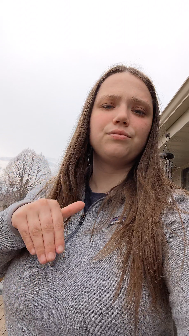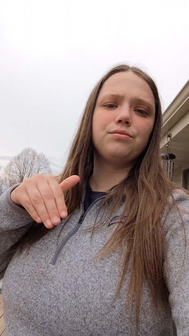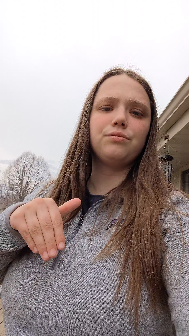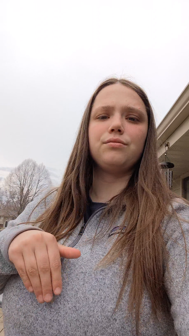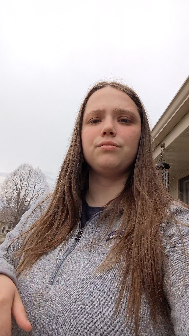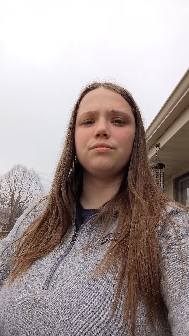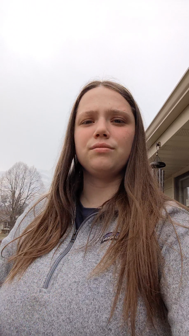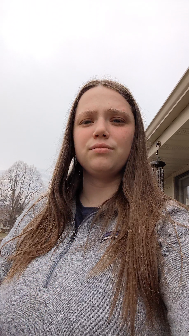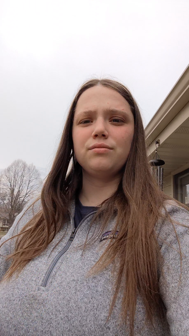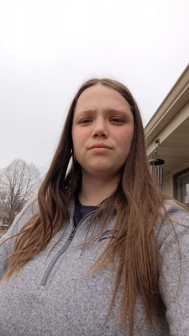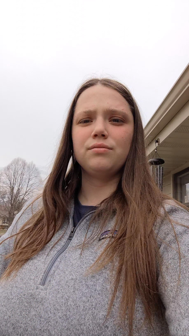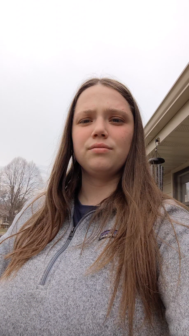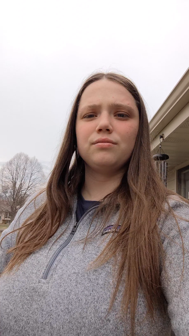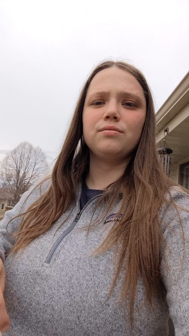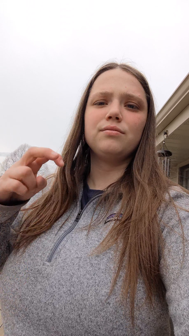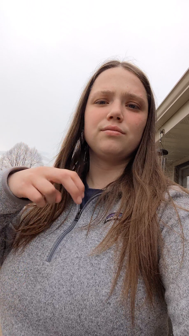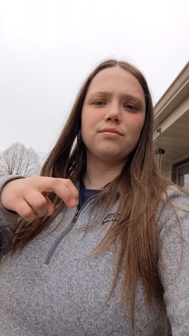potato